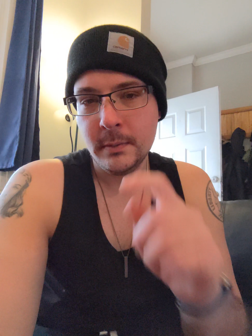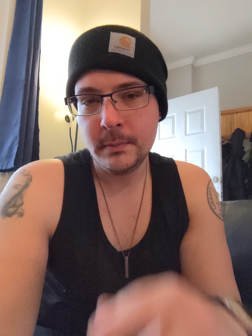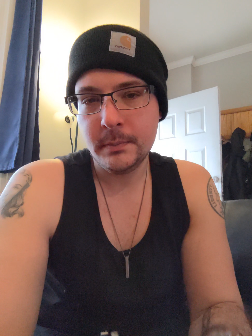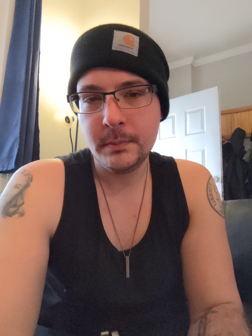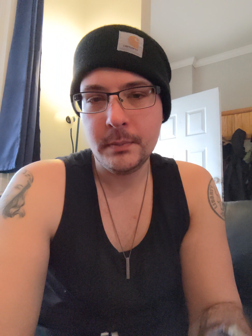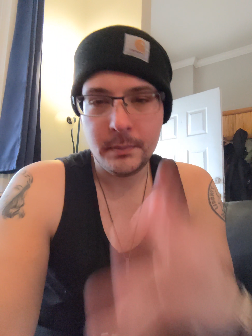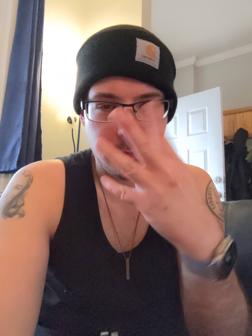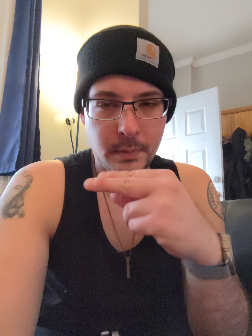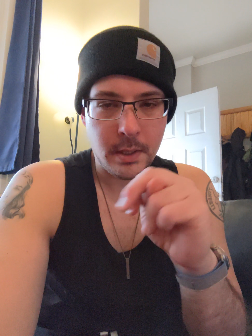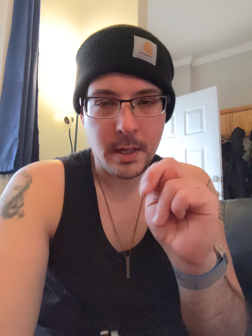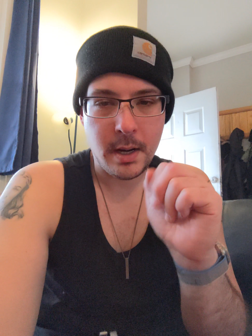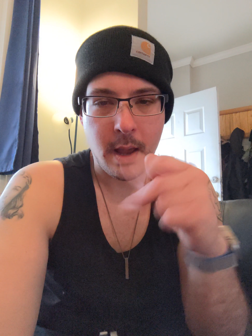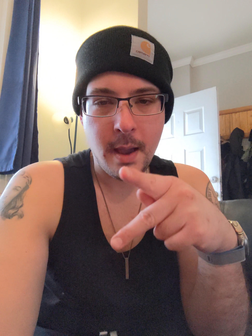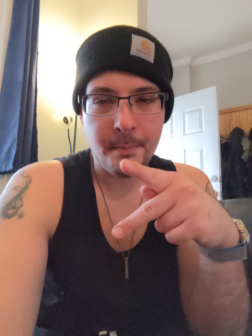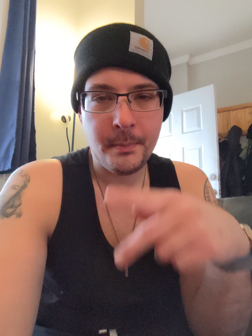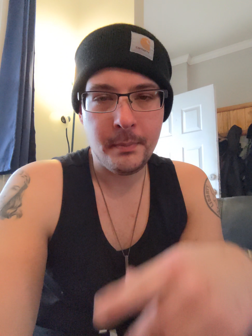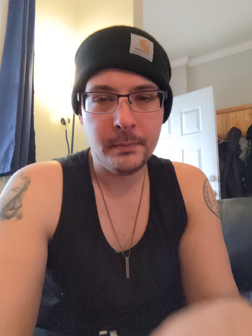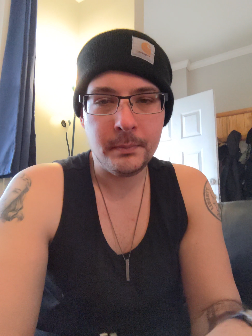nap